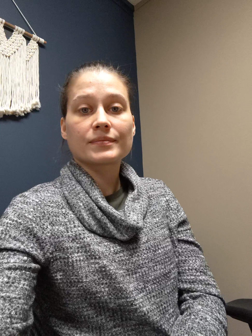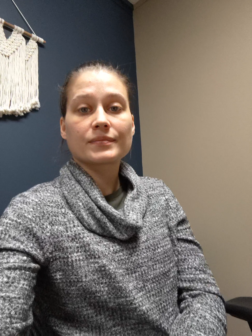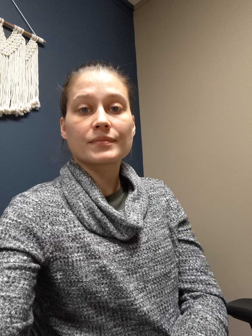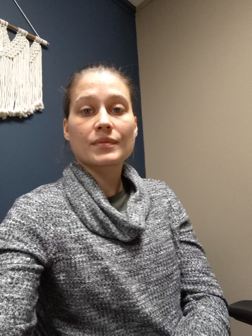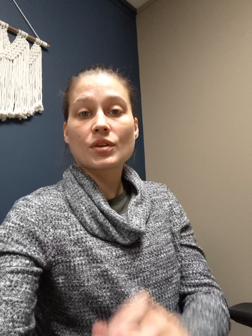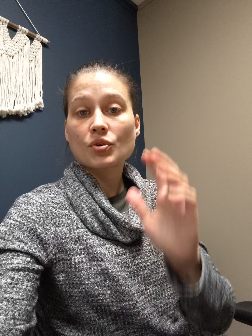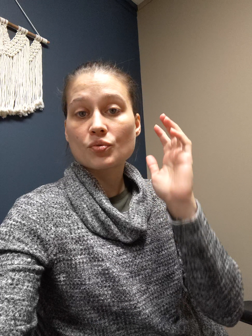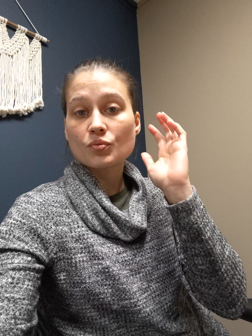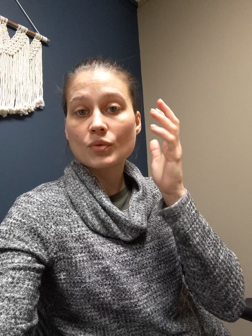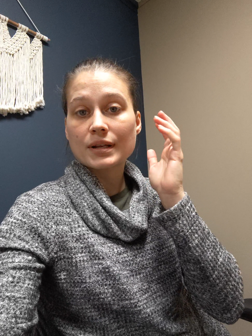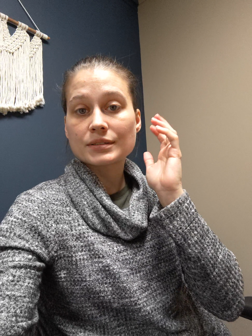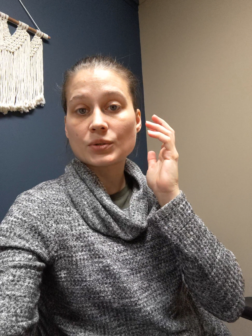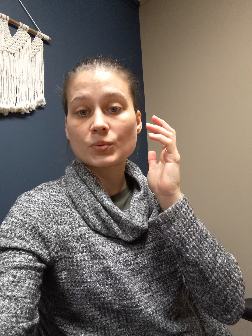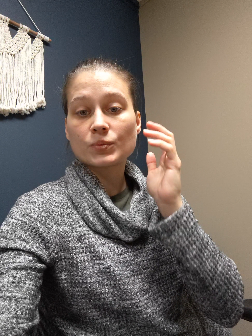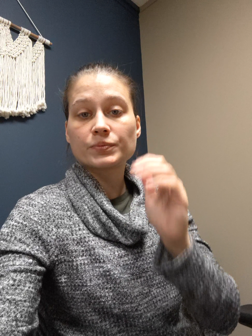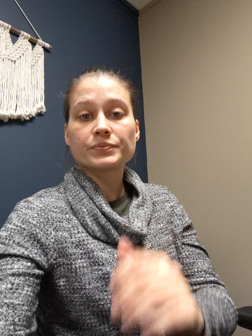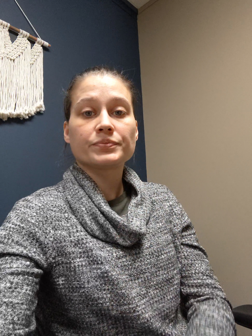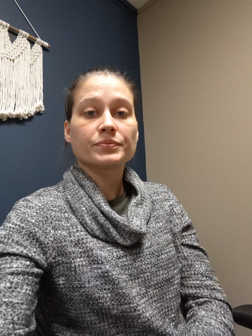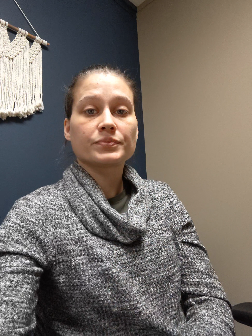radio